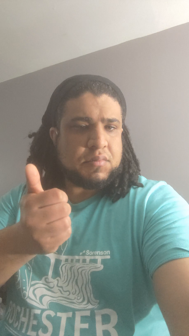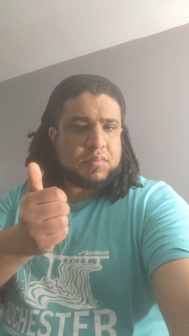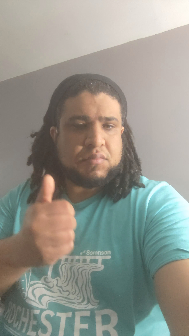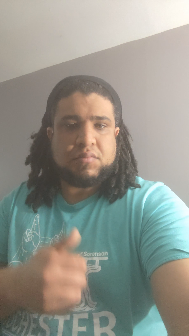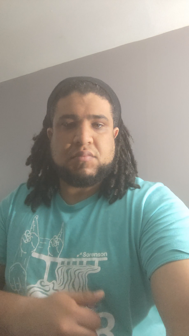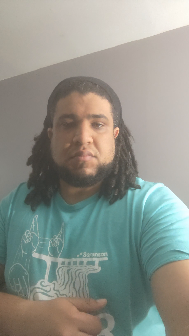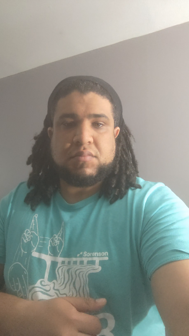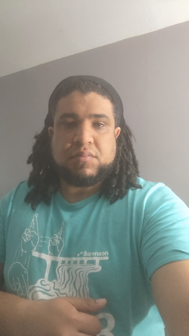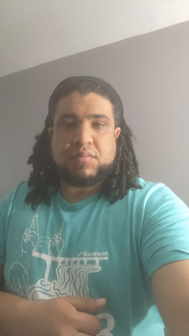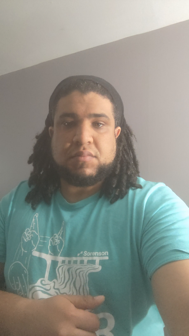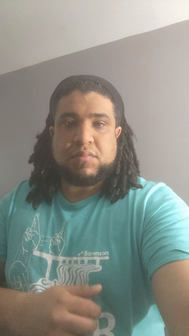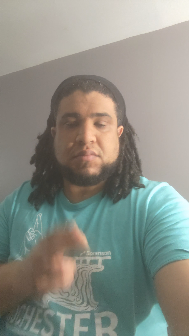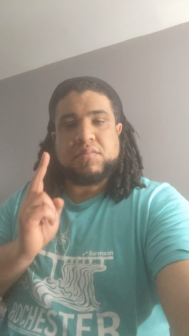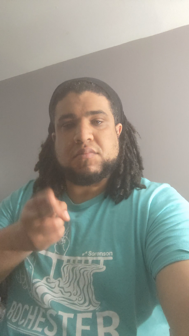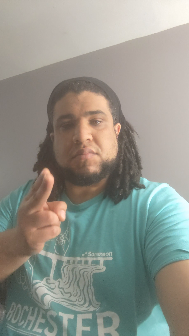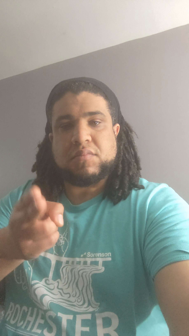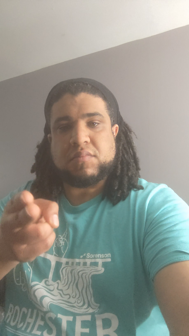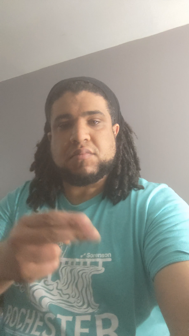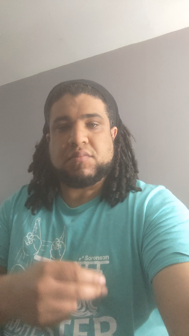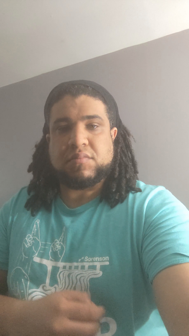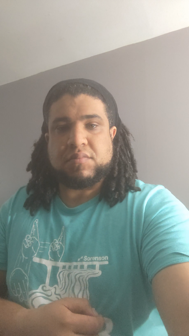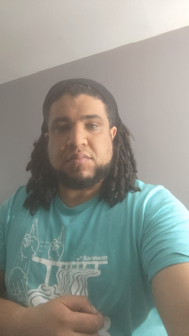hurry